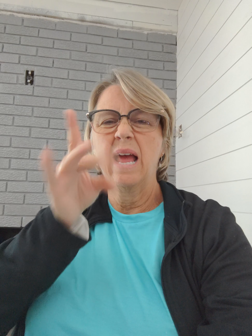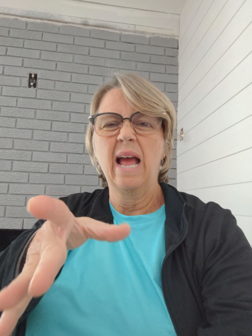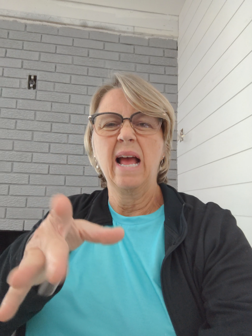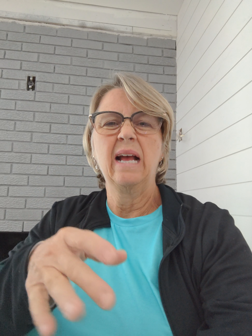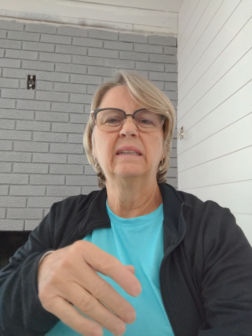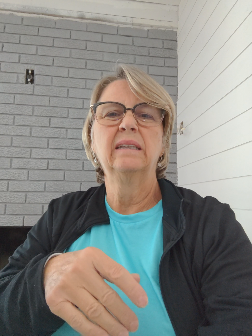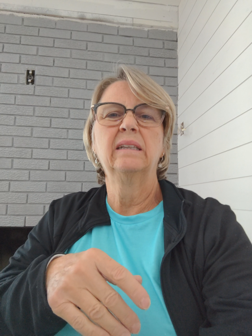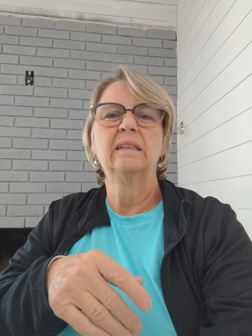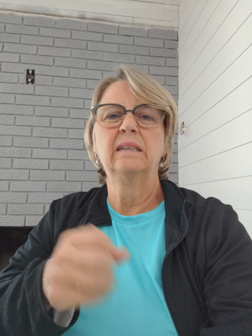hate